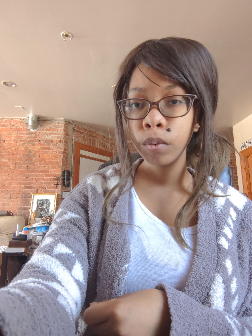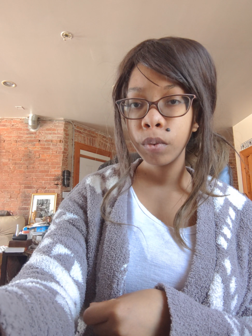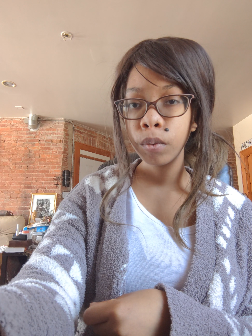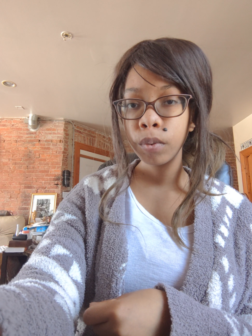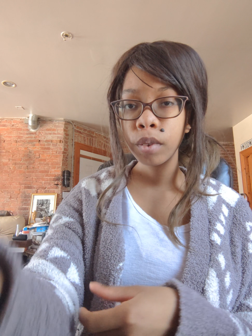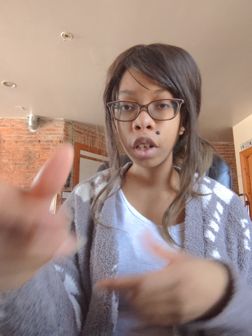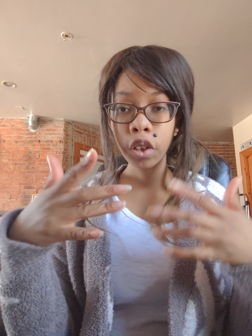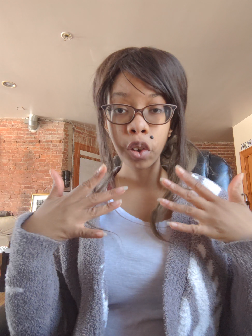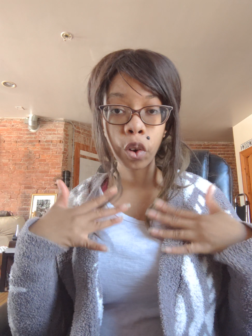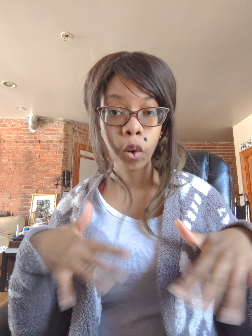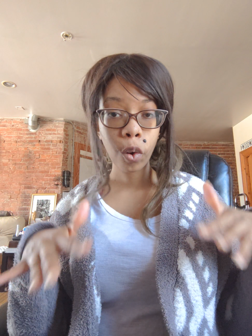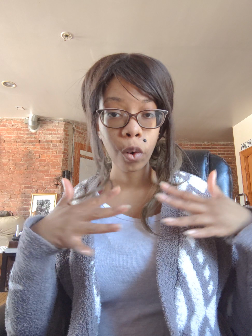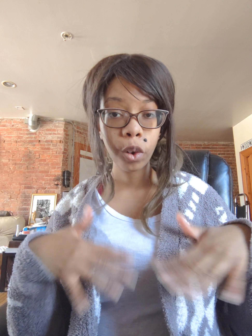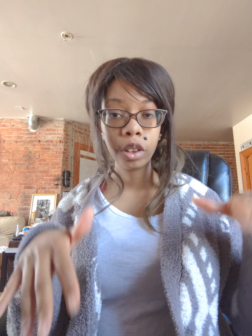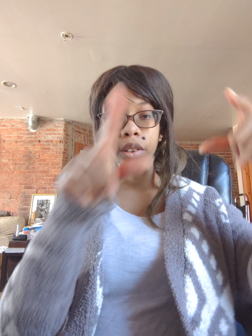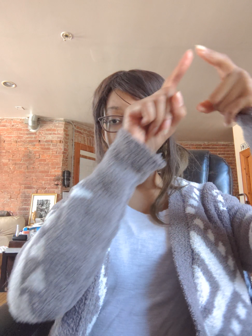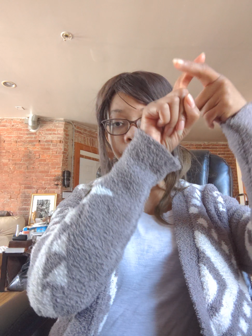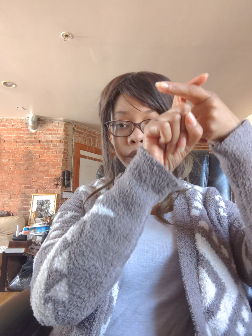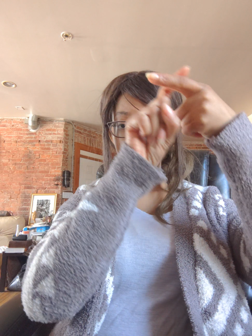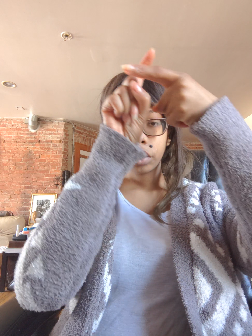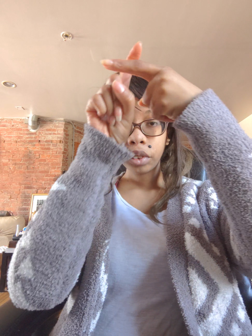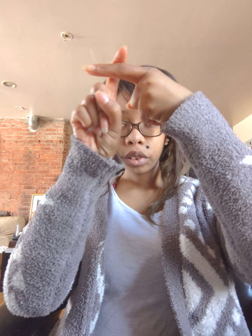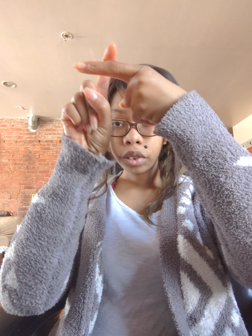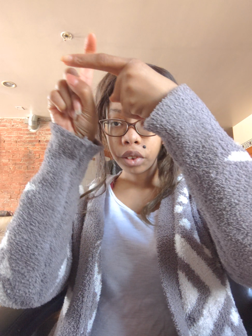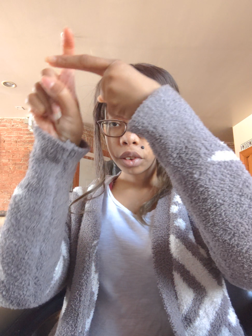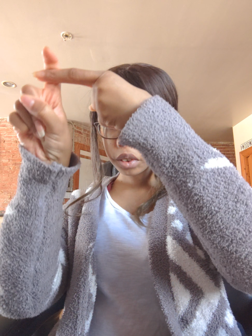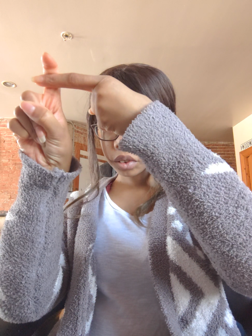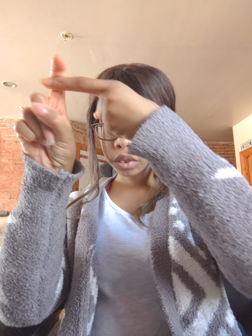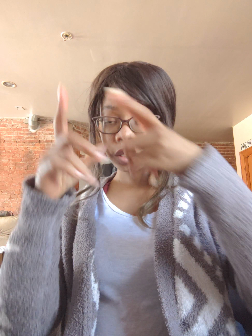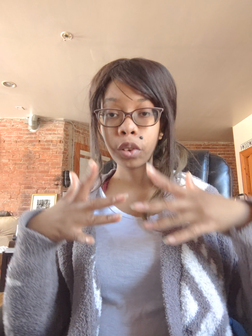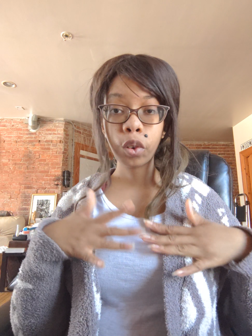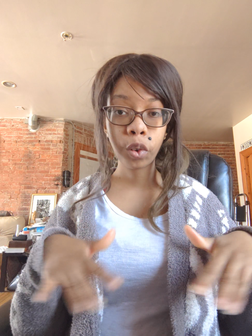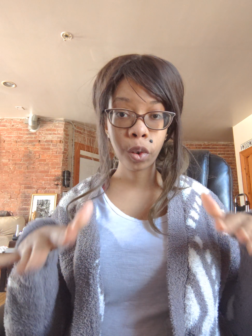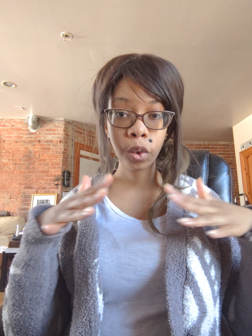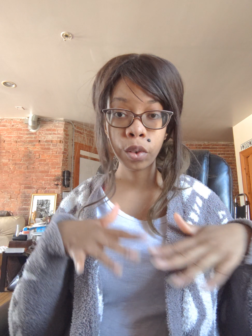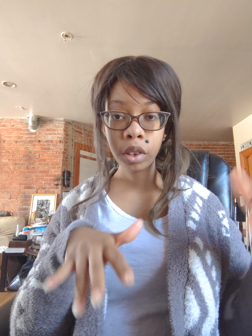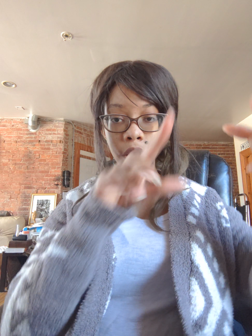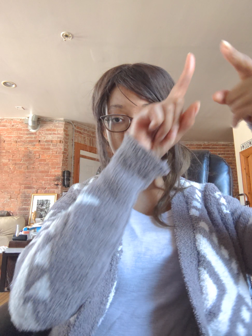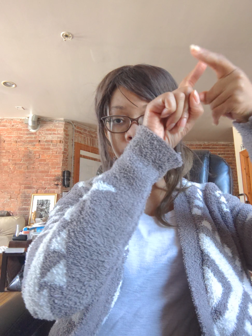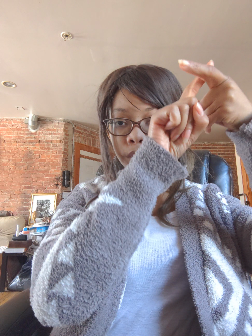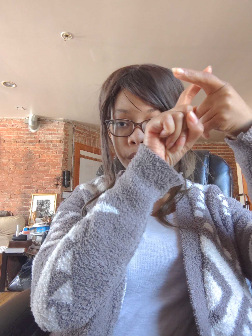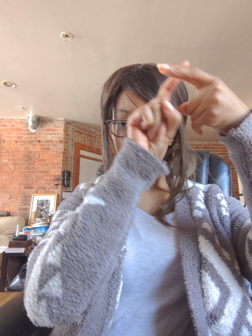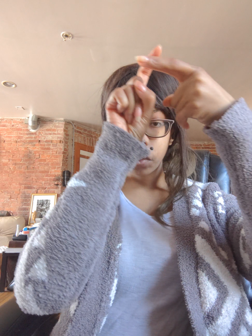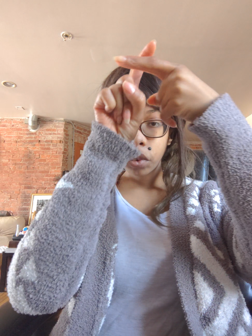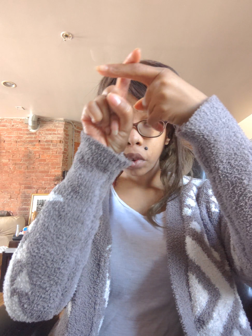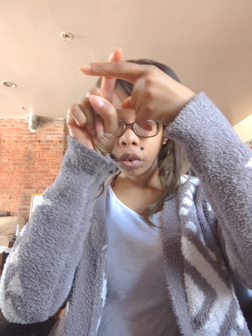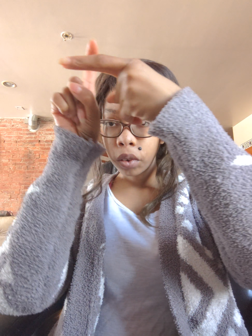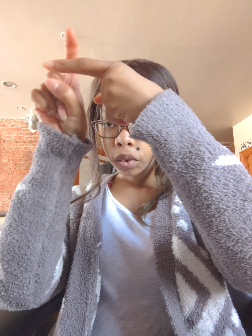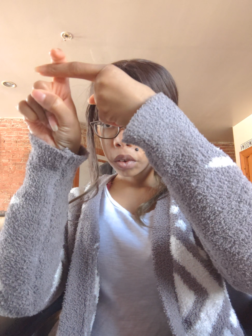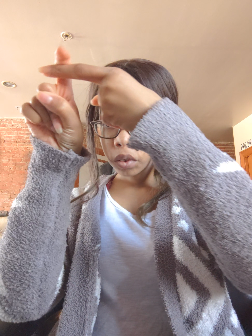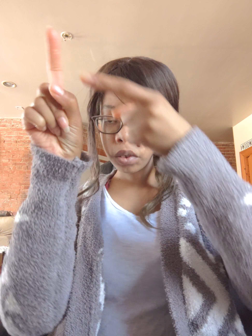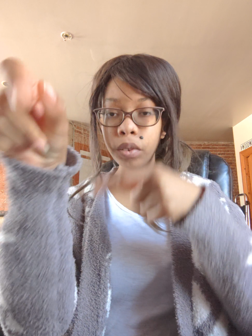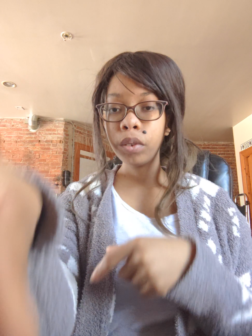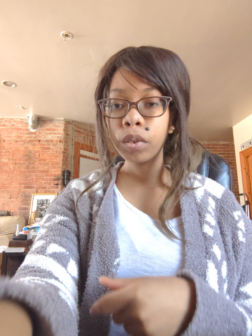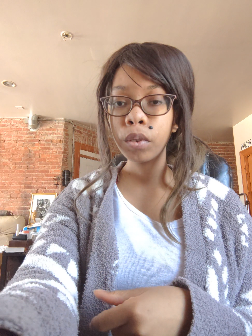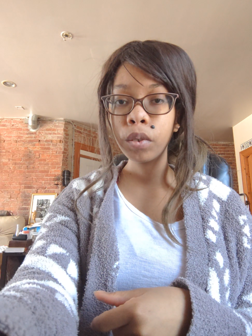closet